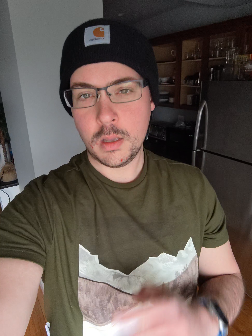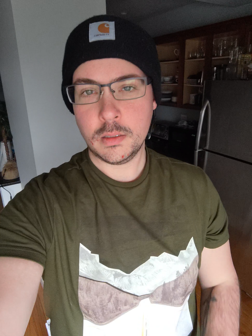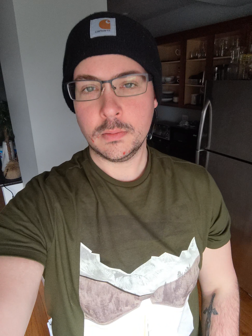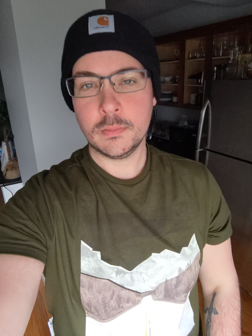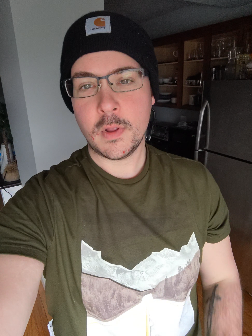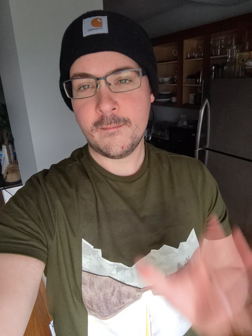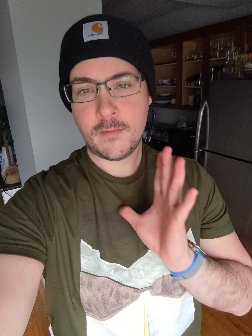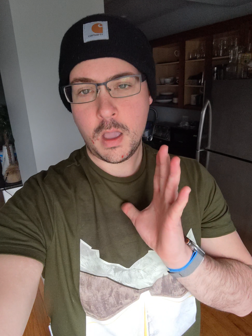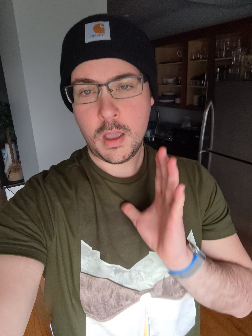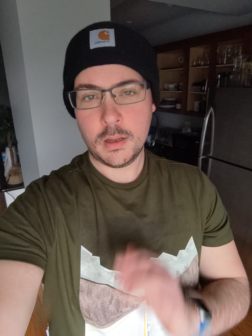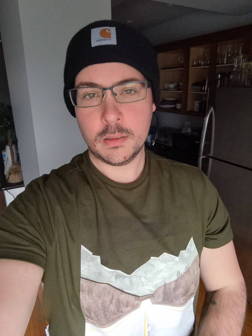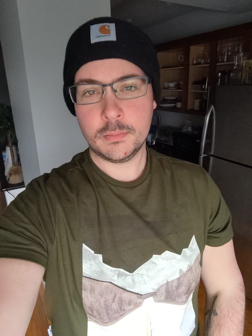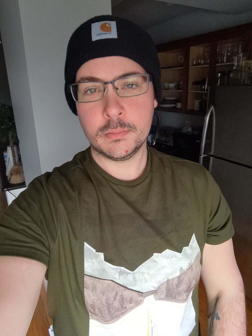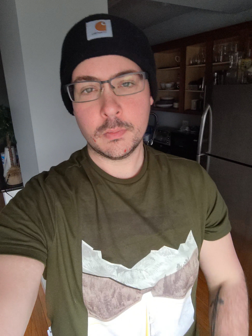fine